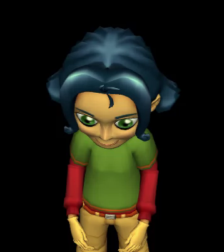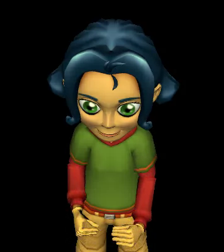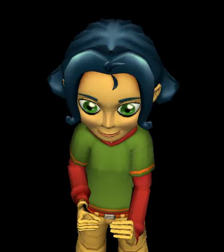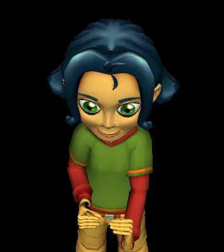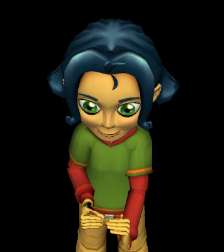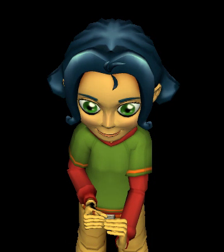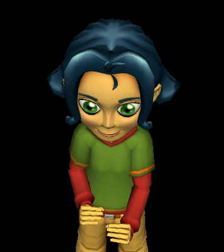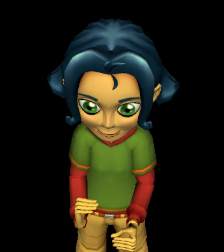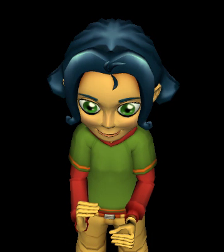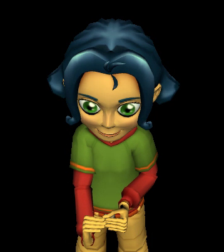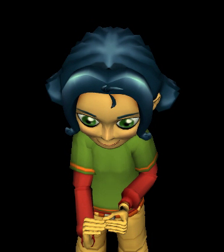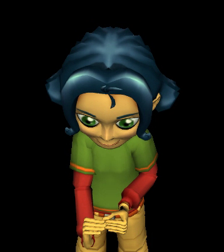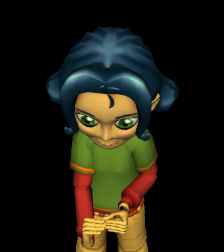مشكلة